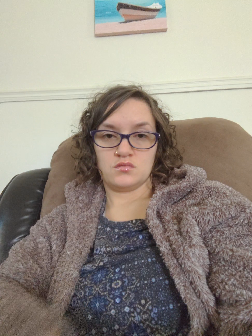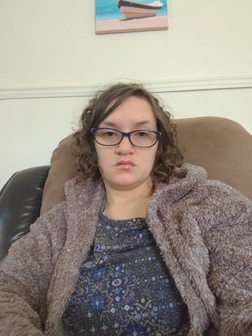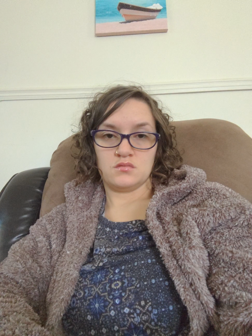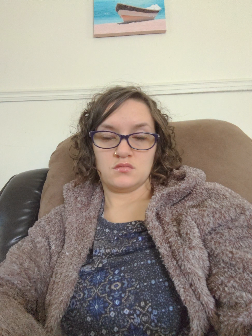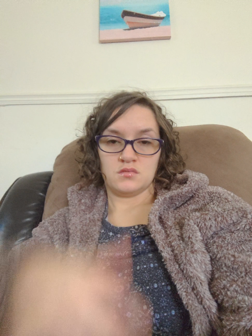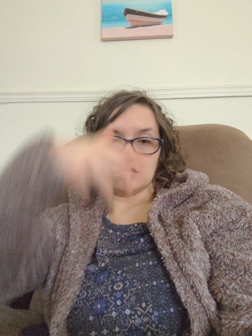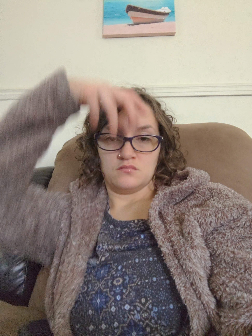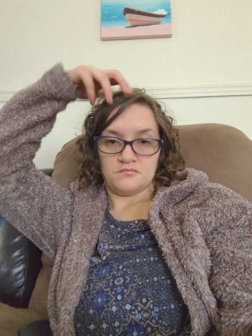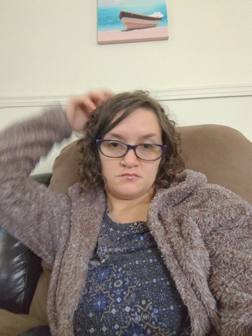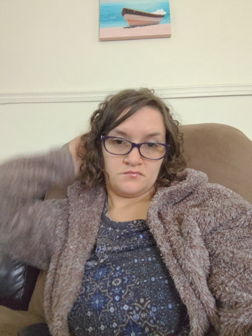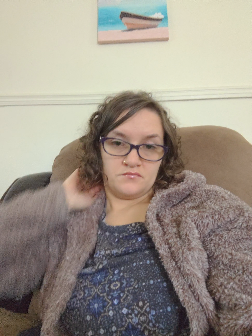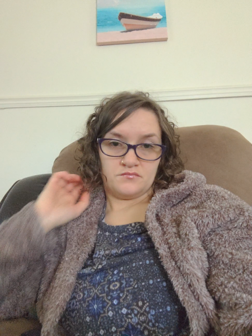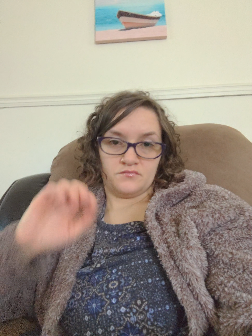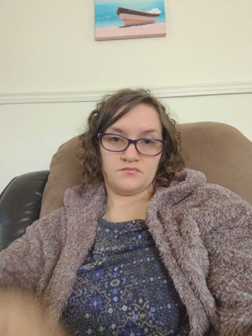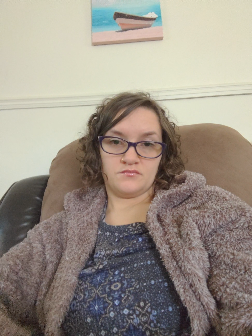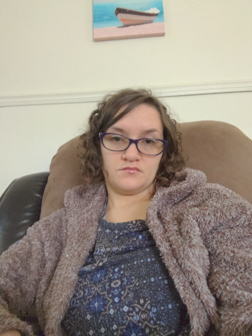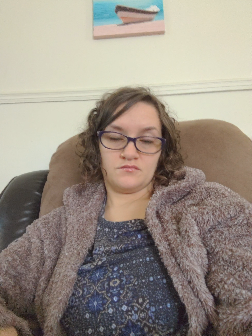lion